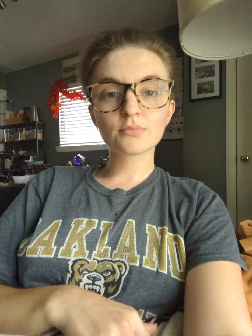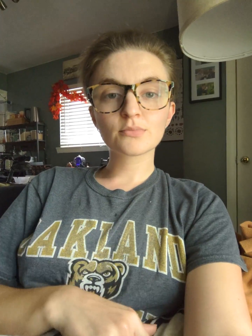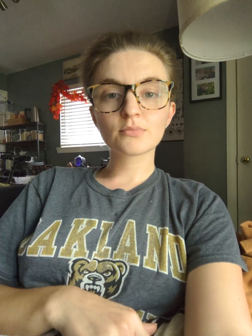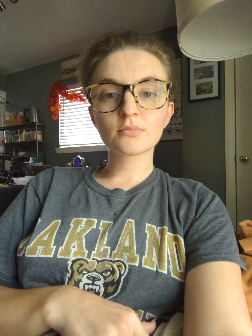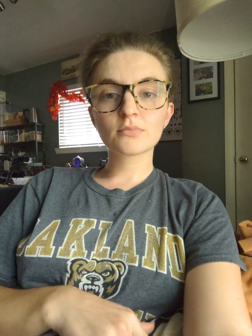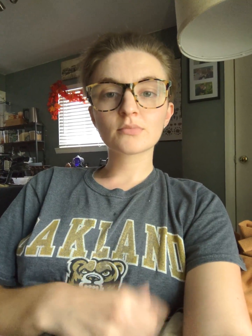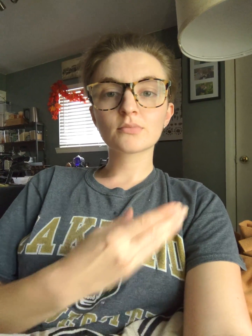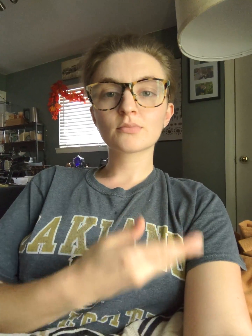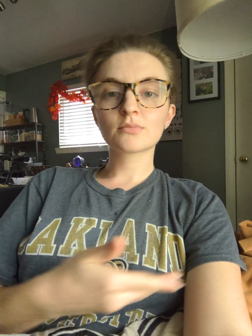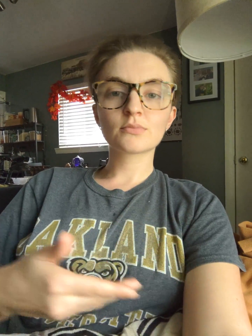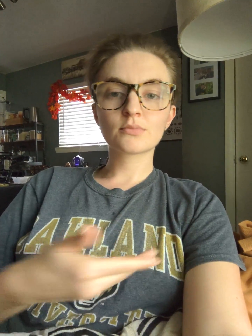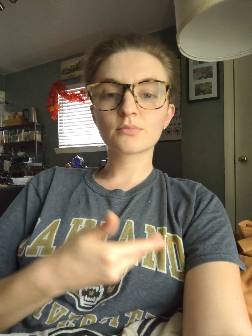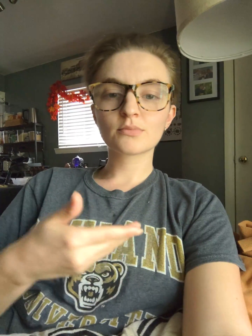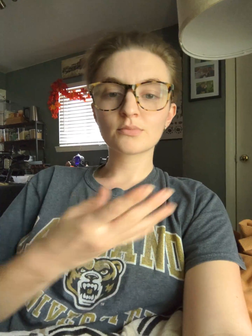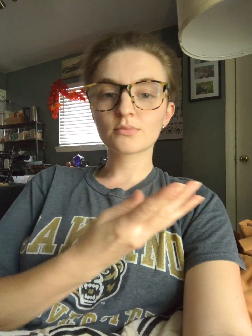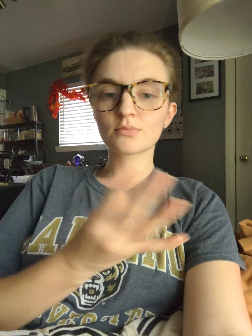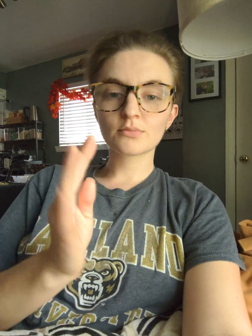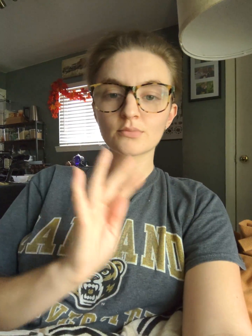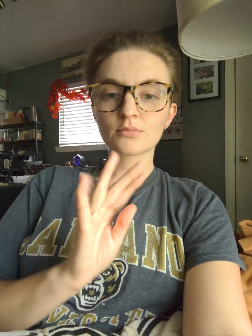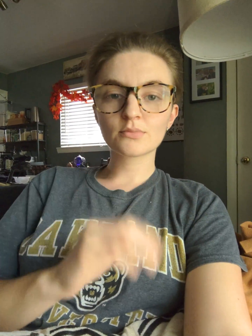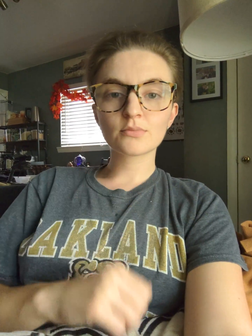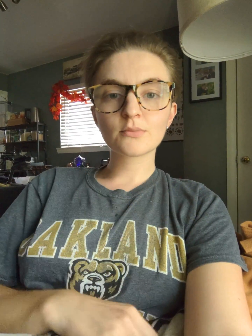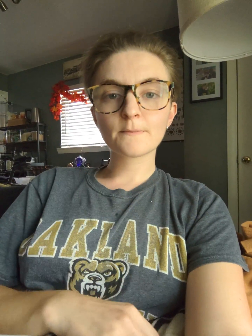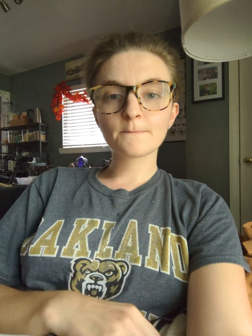crib